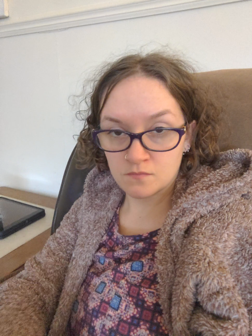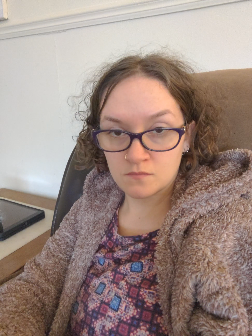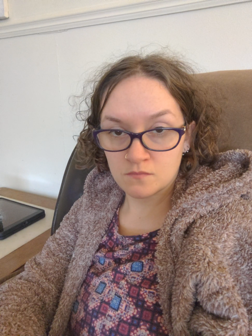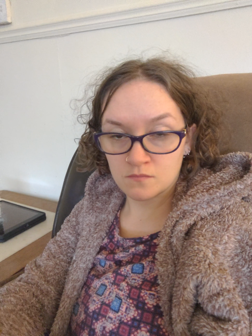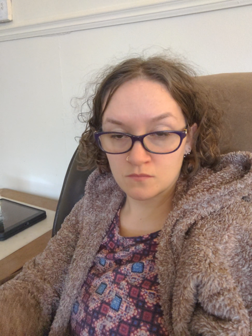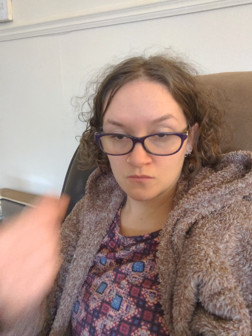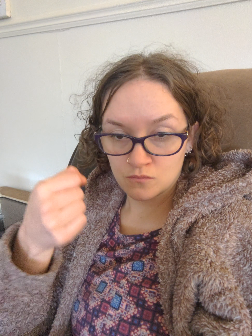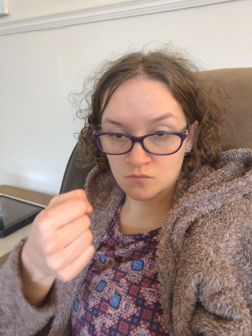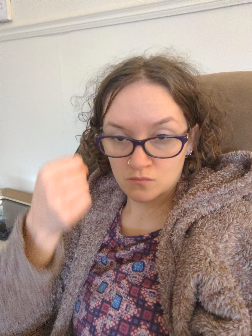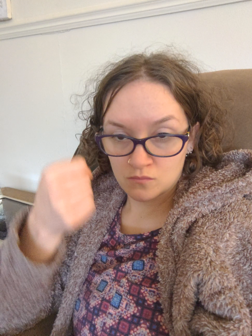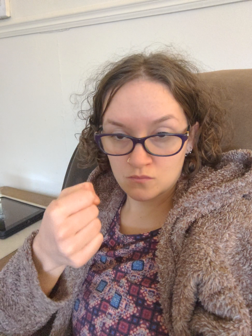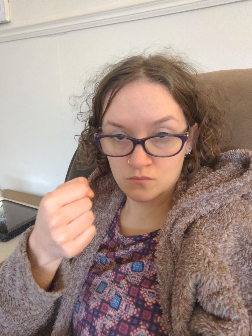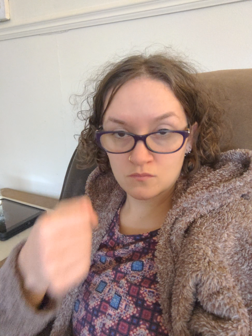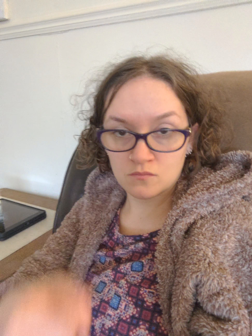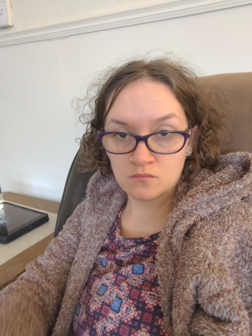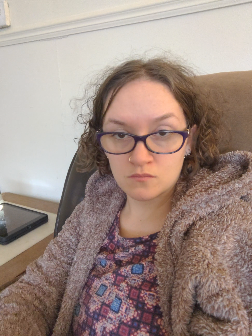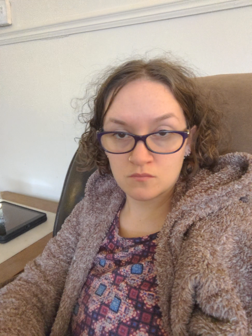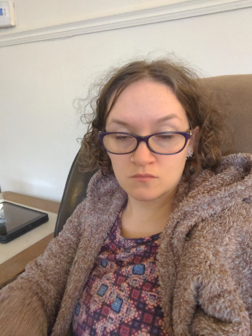car